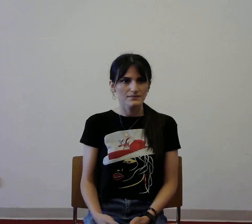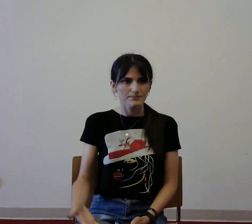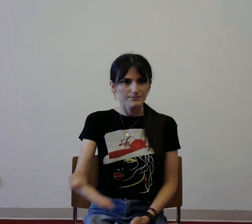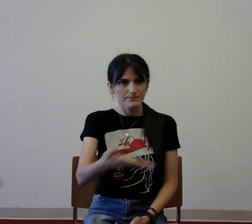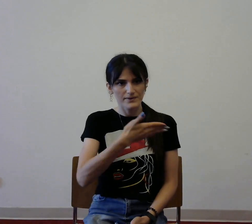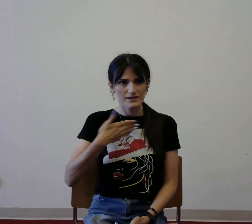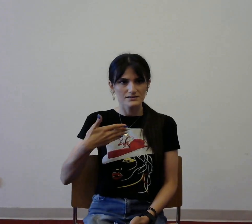biz